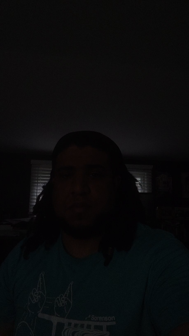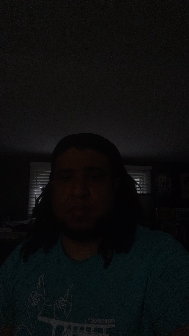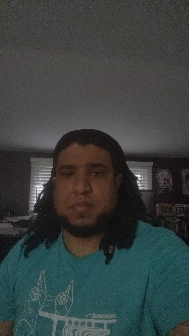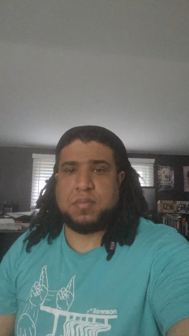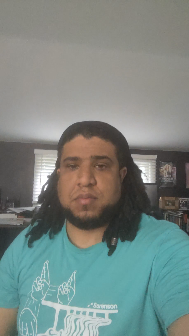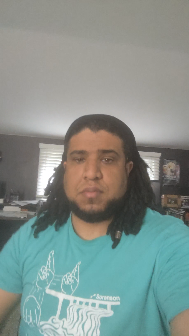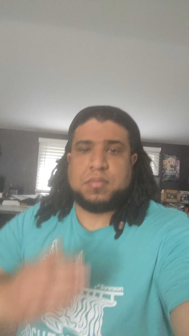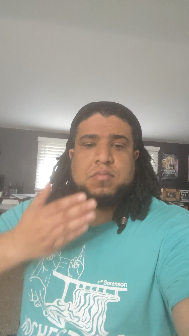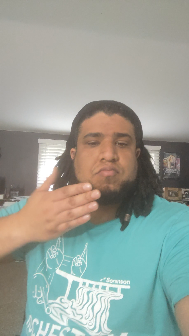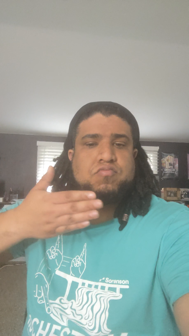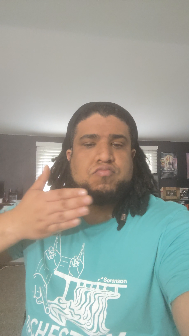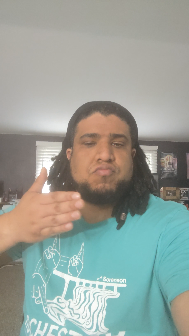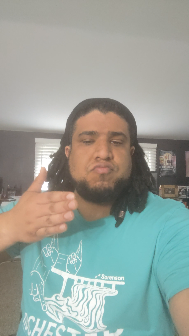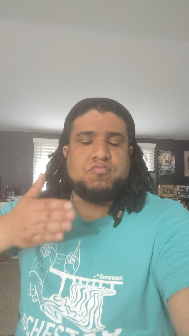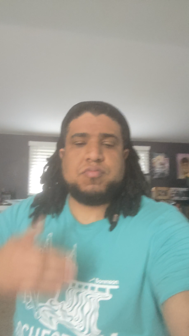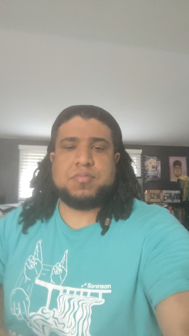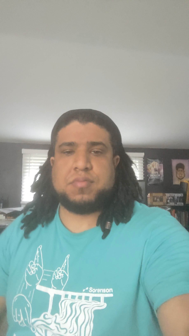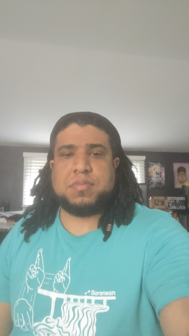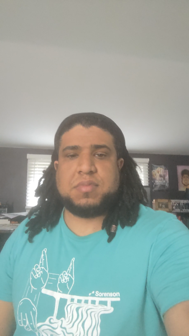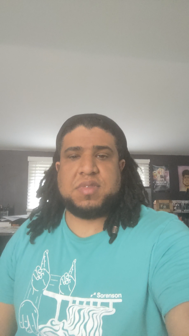cook